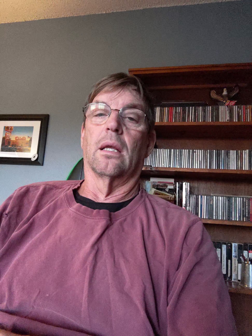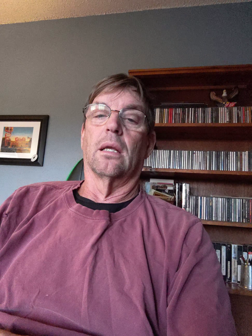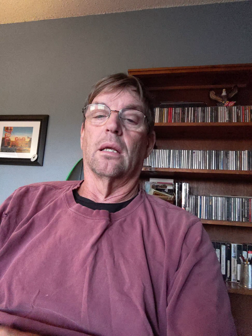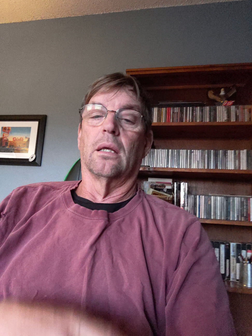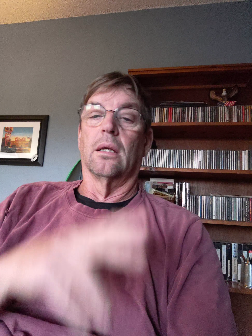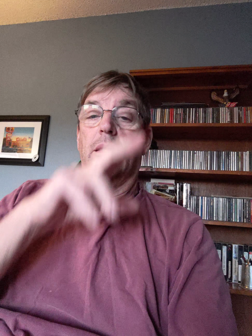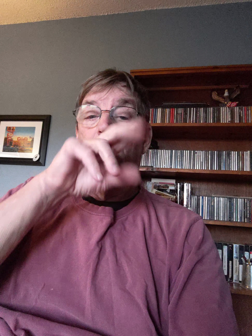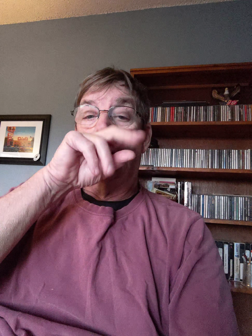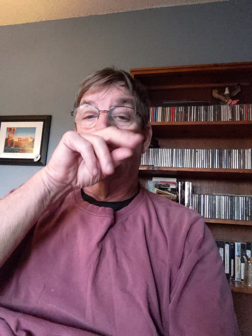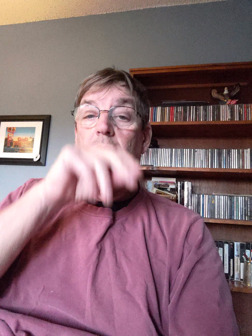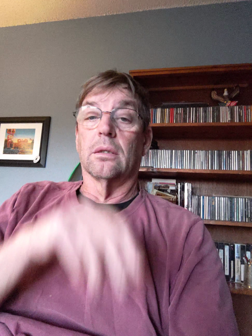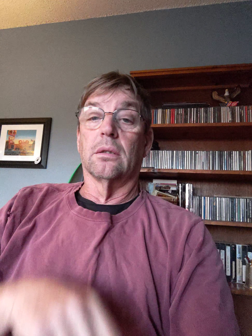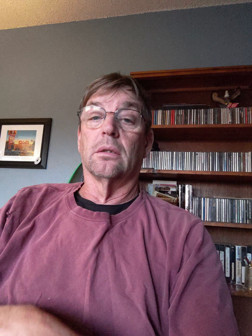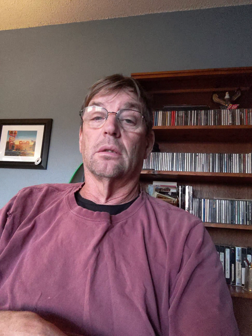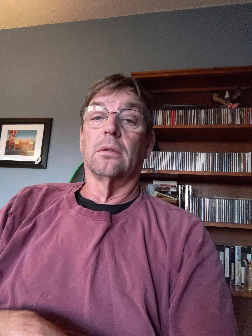duck